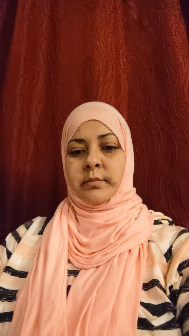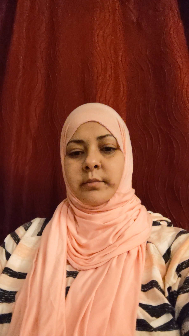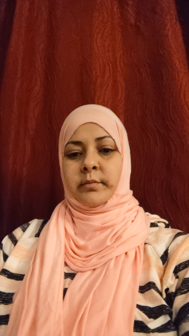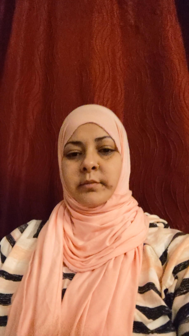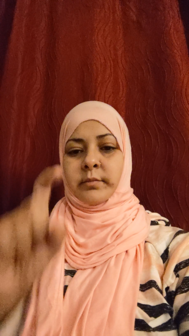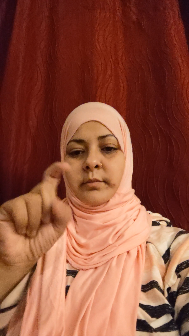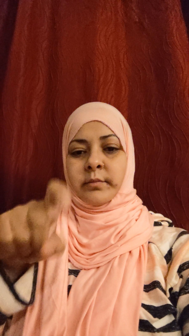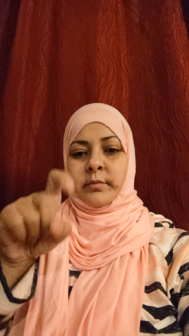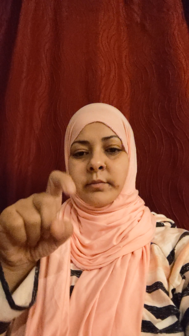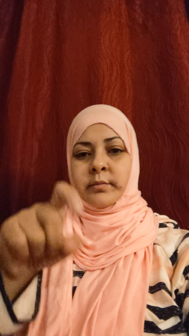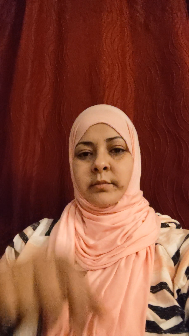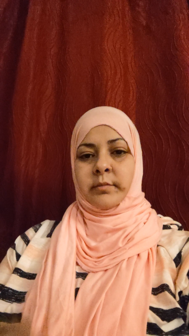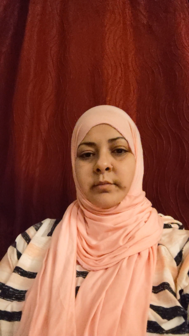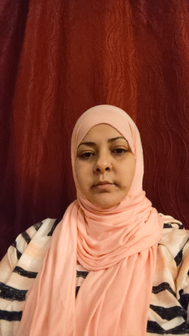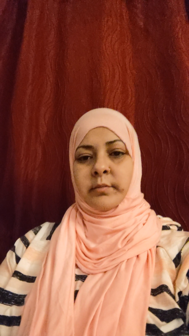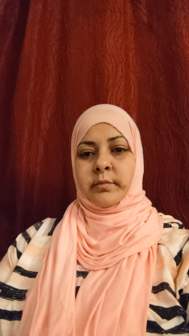should